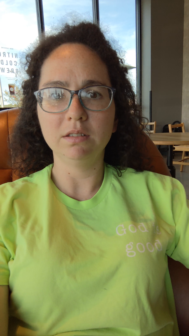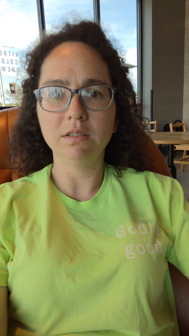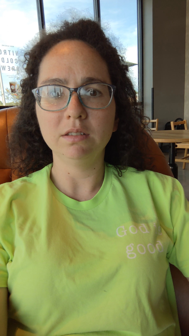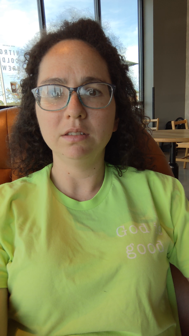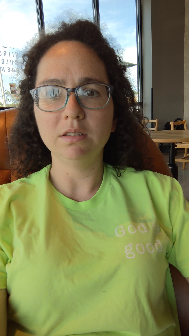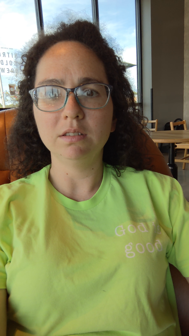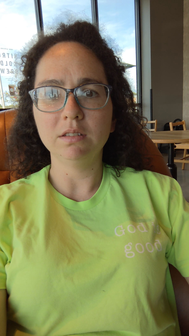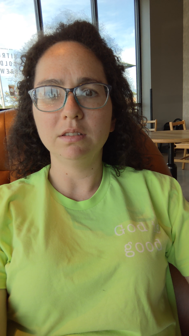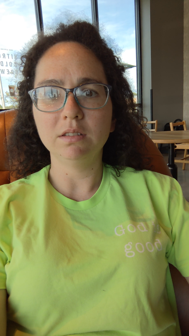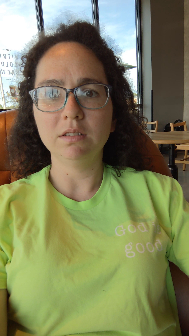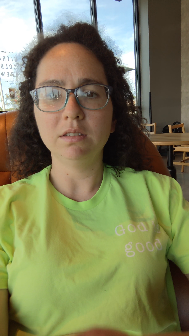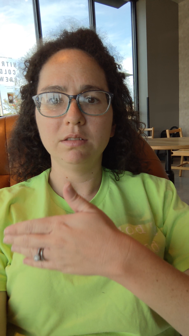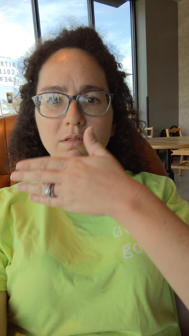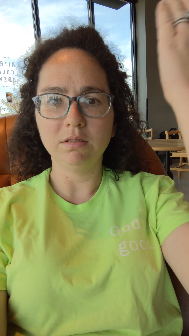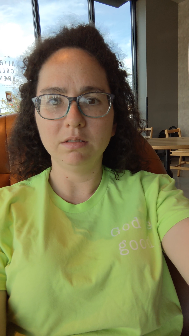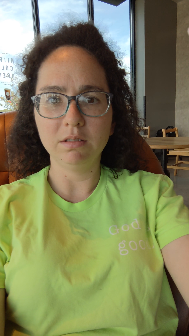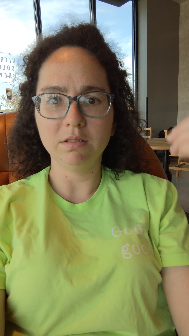all gone